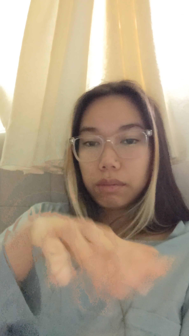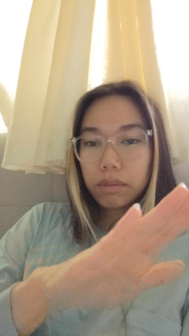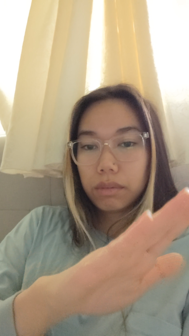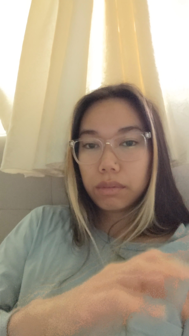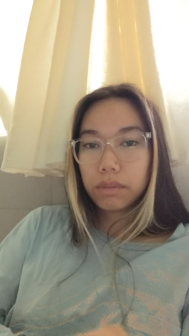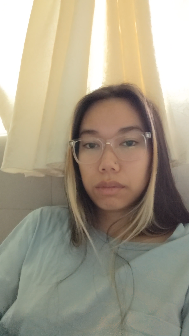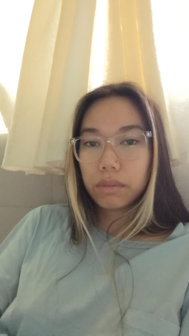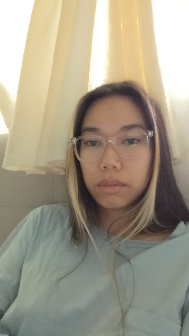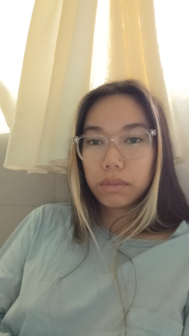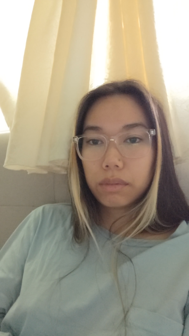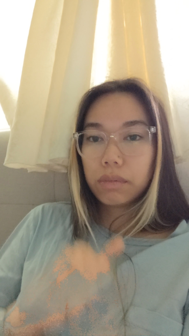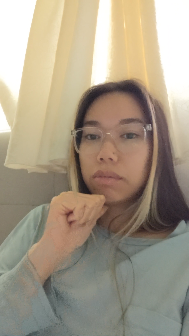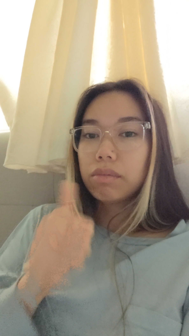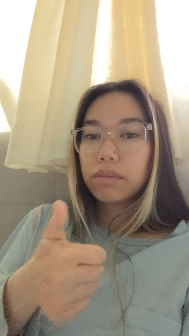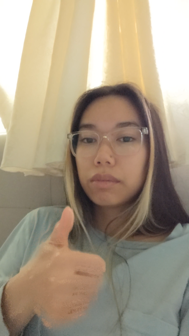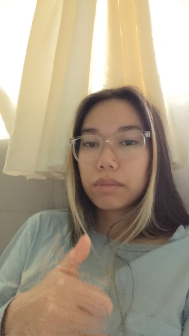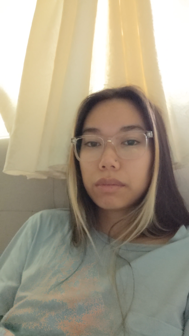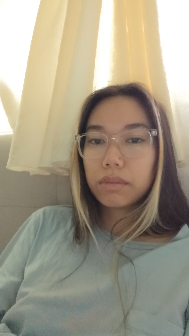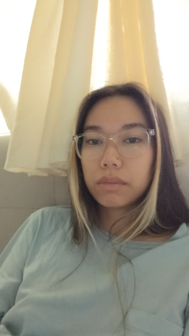don't